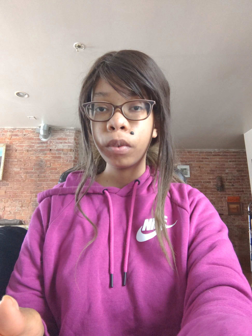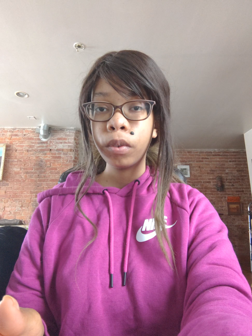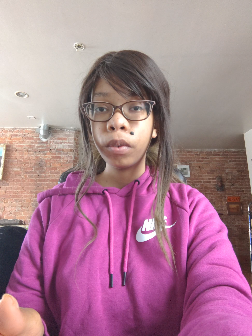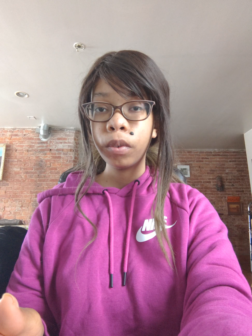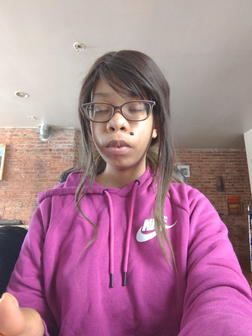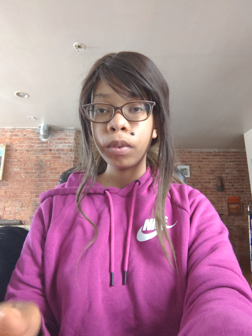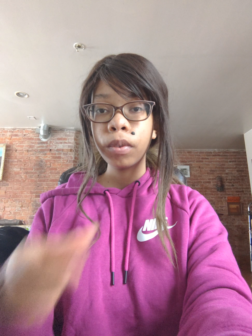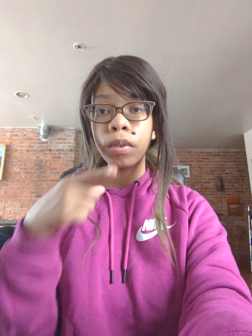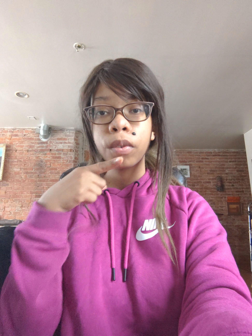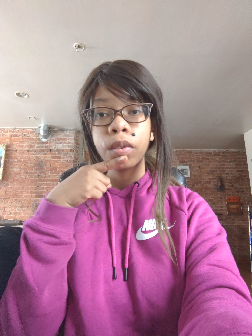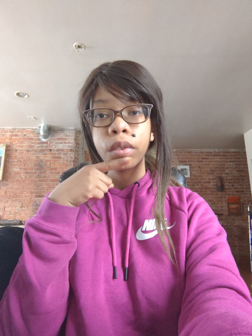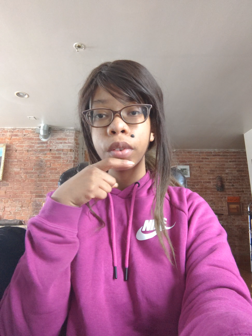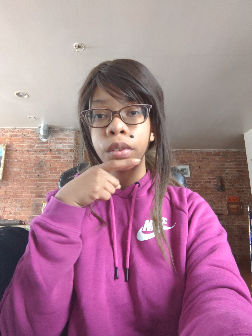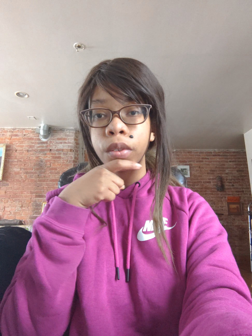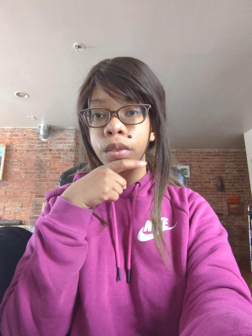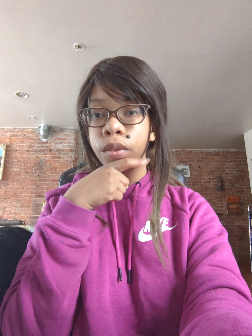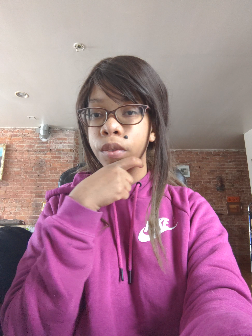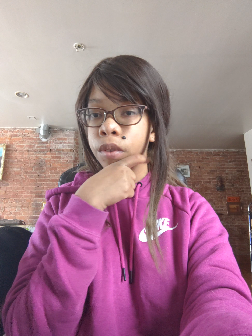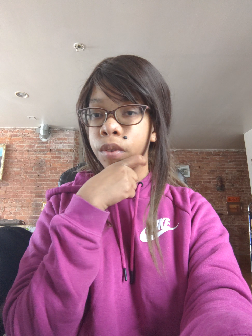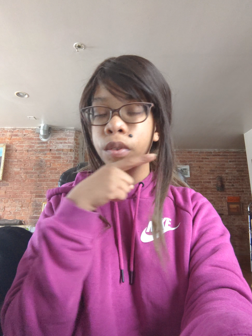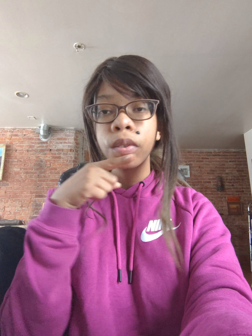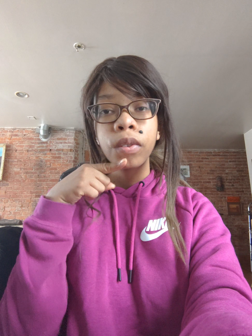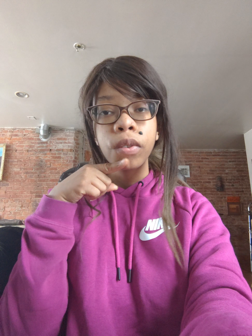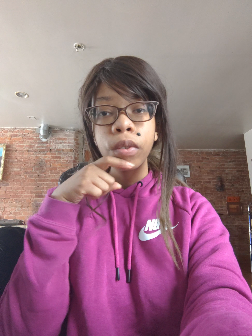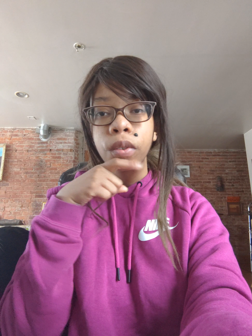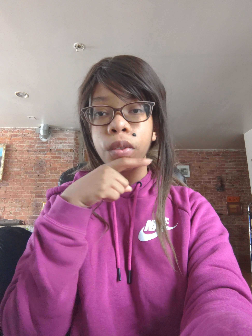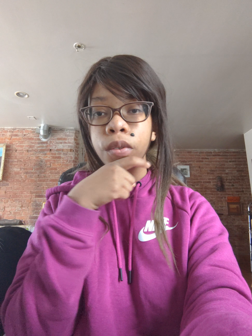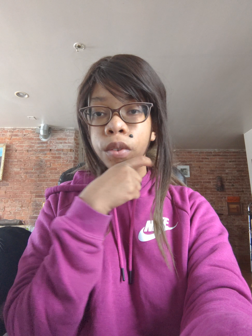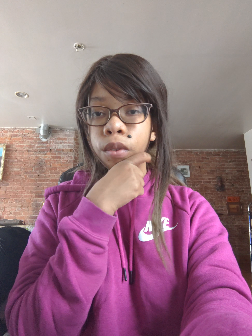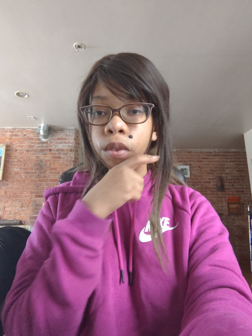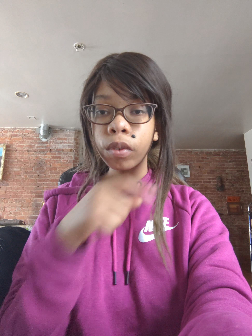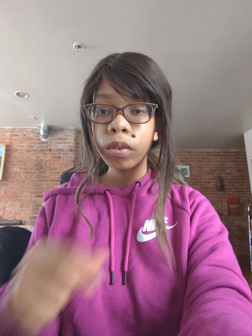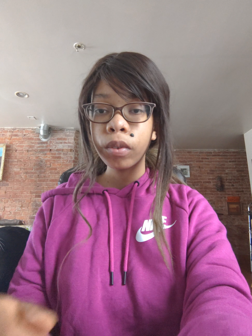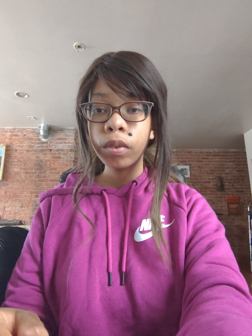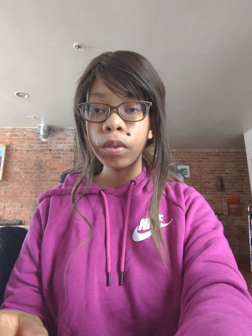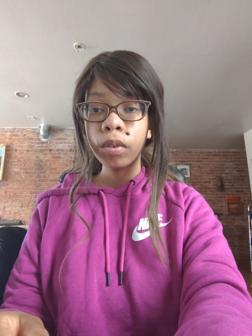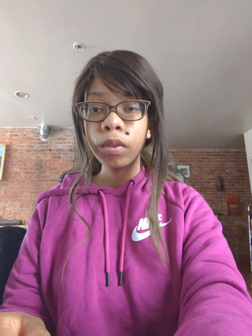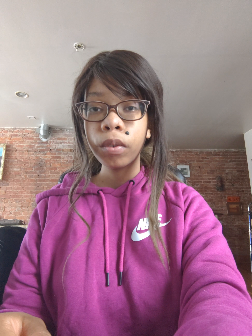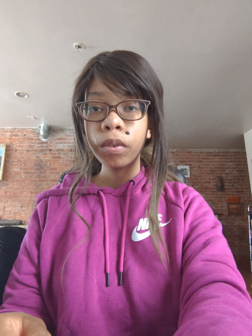cereal